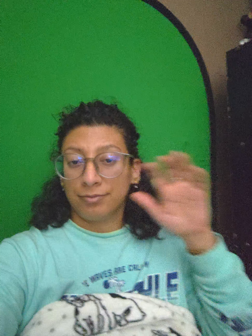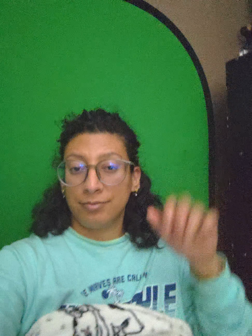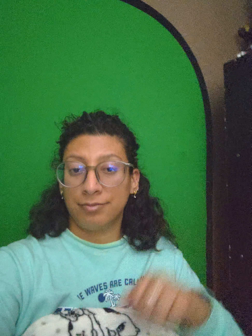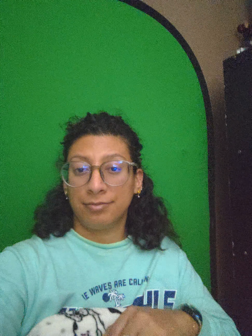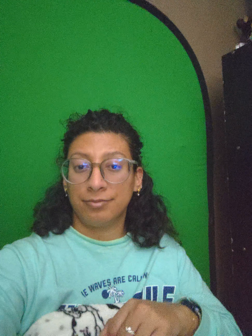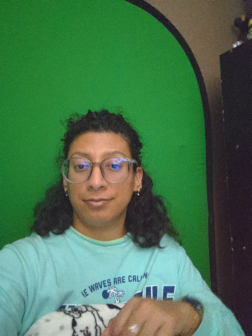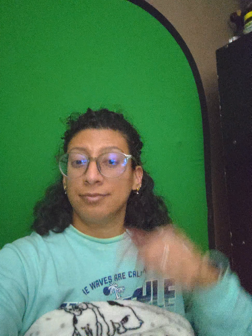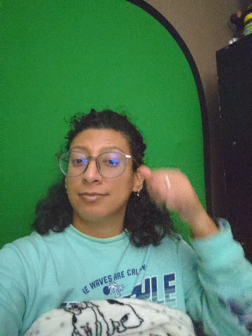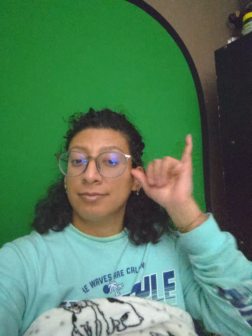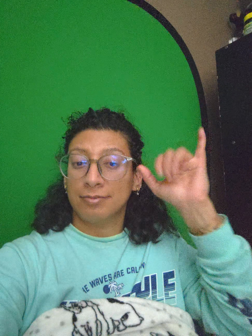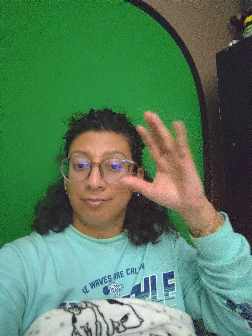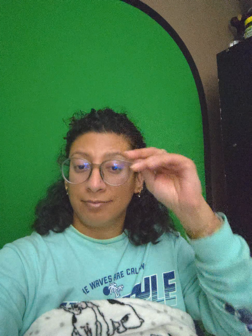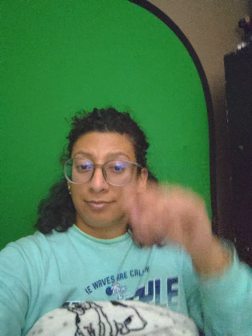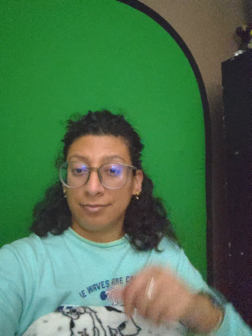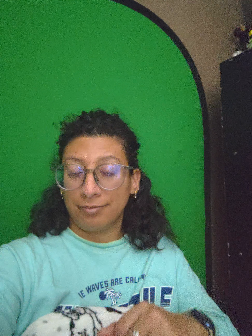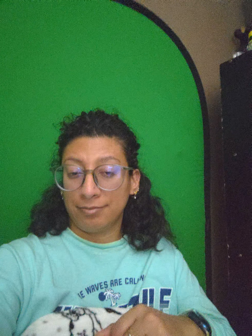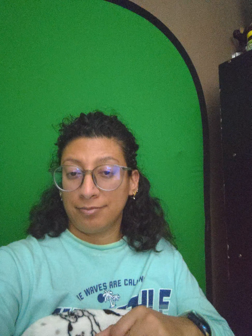cowboy